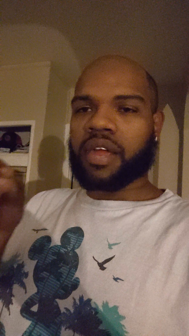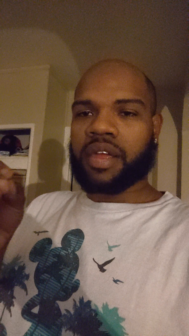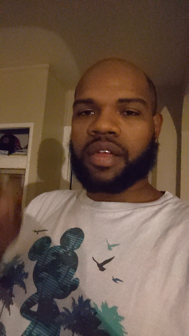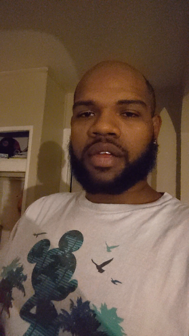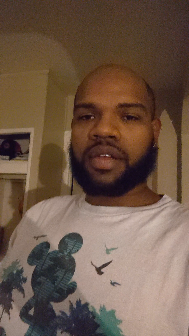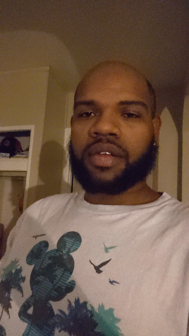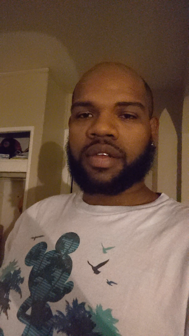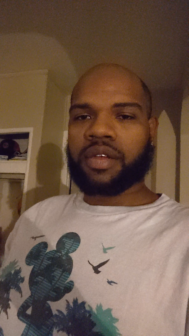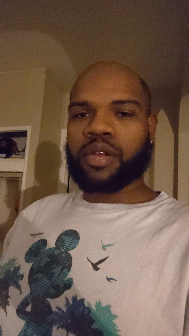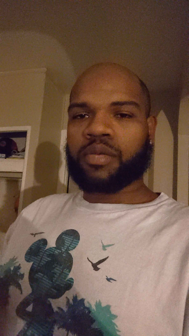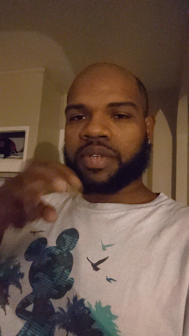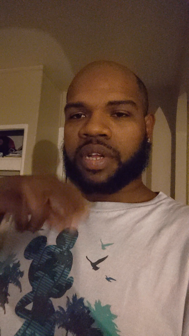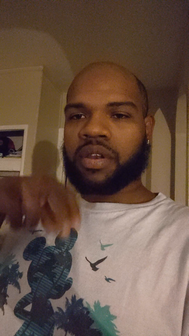potato